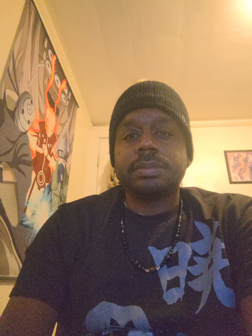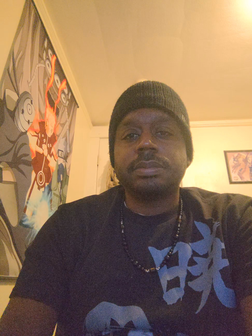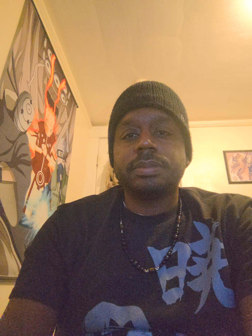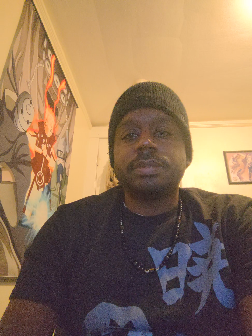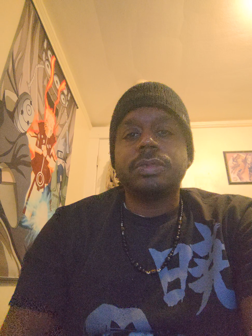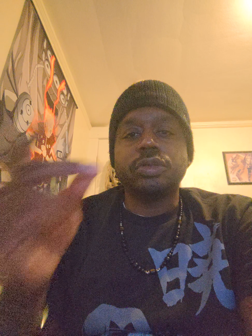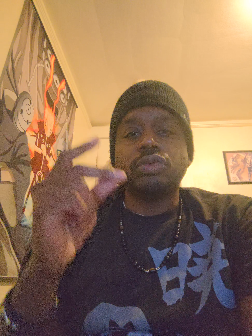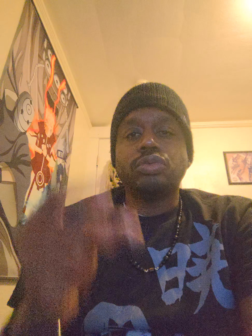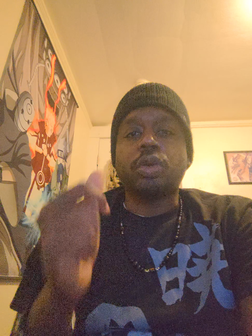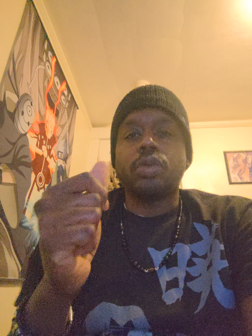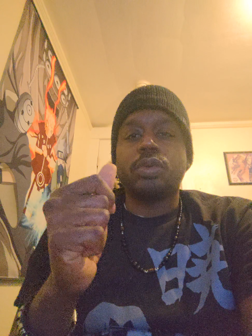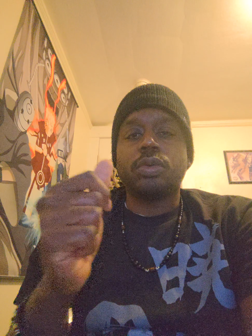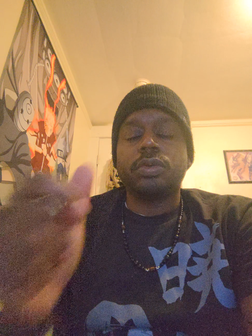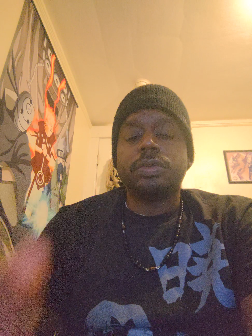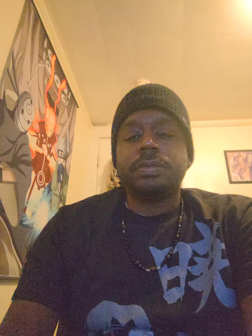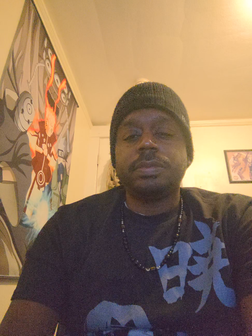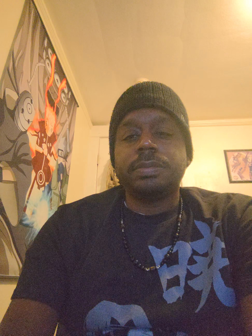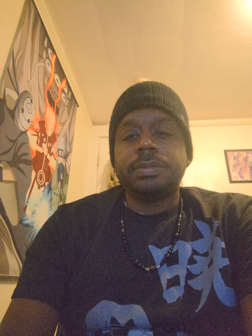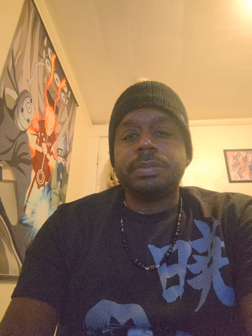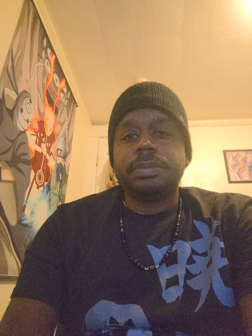dog